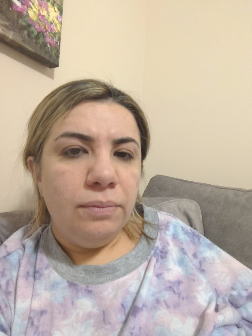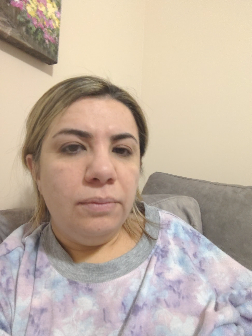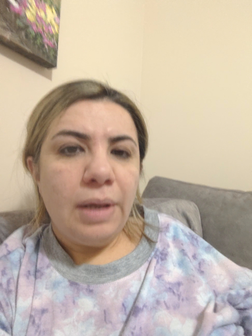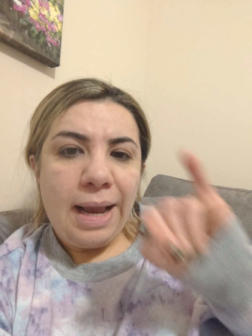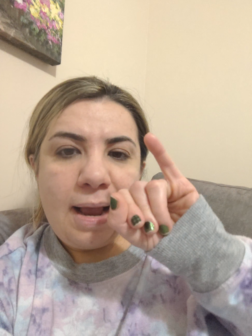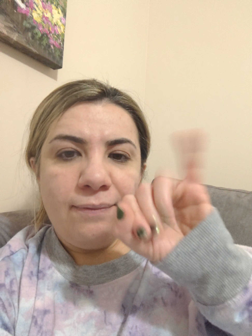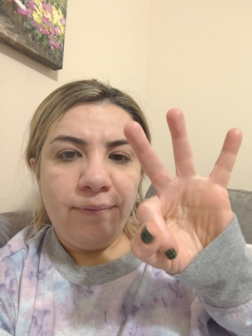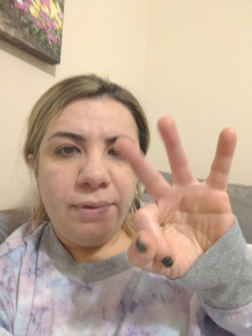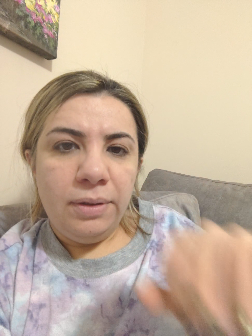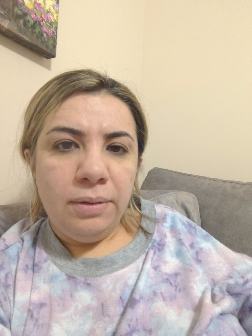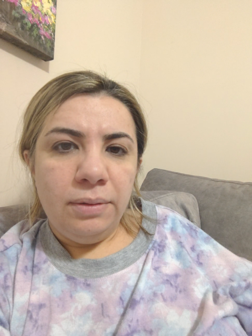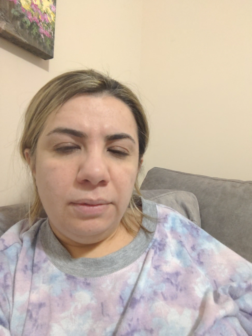if